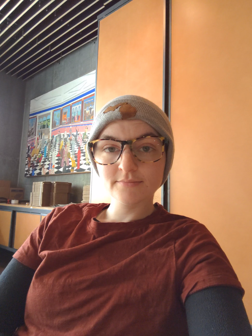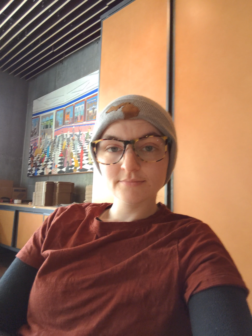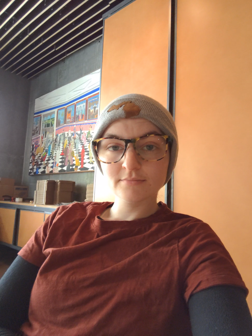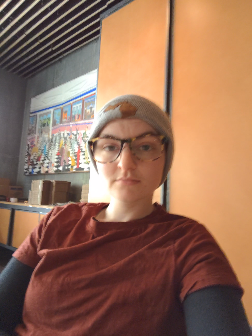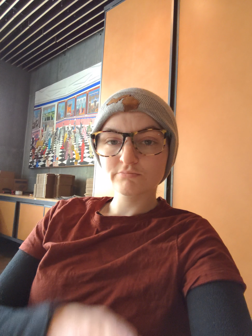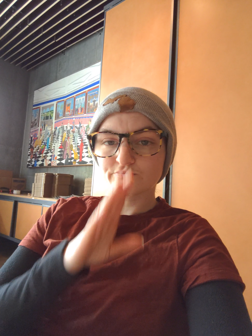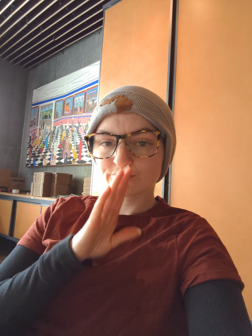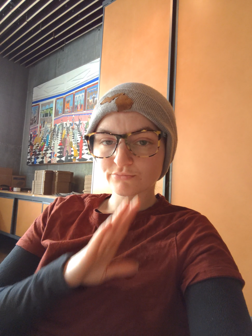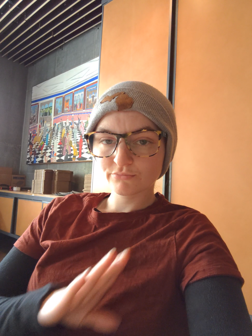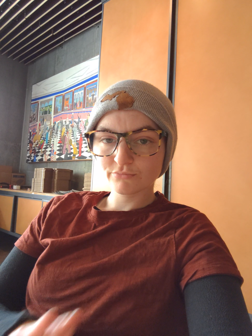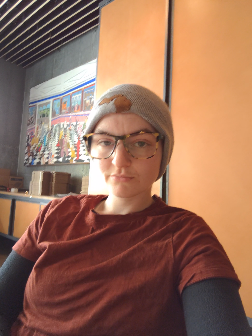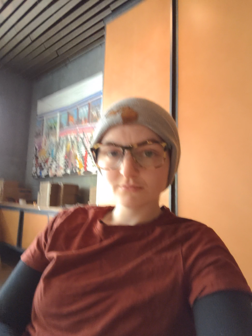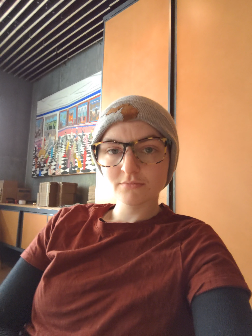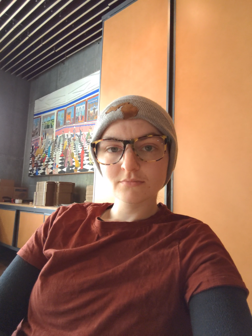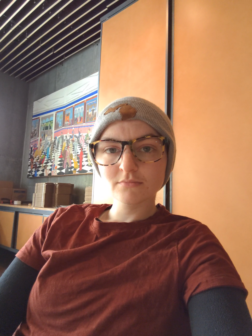quiet